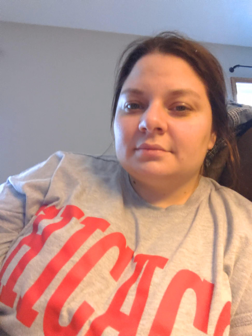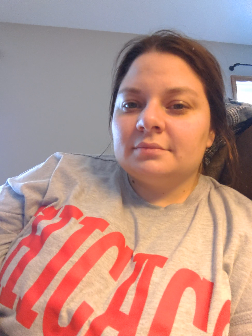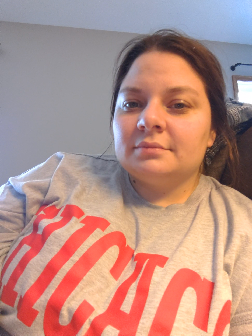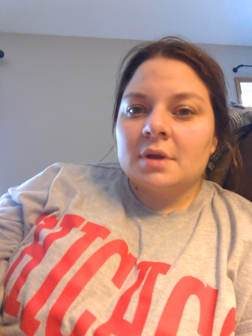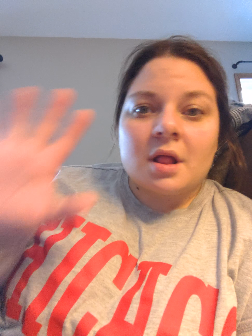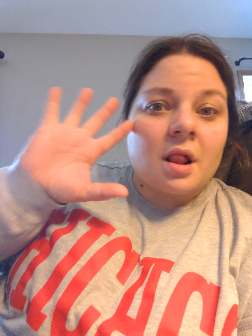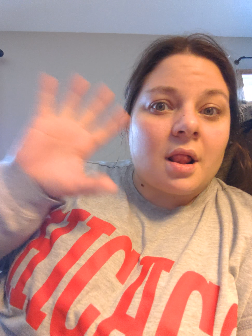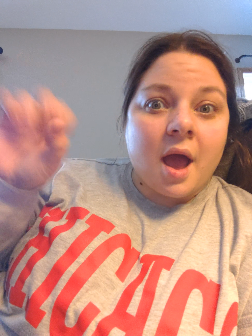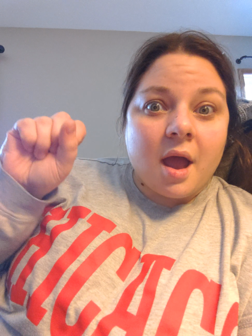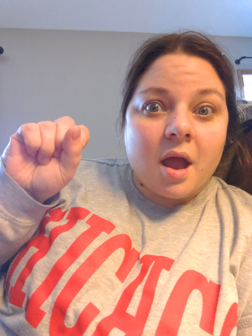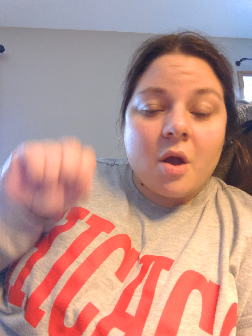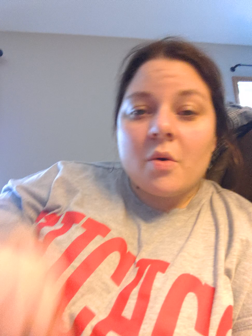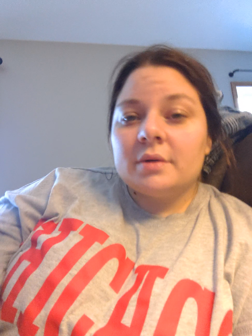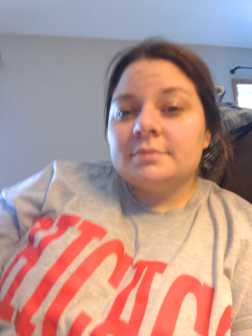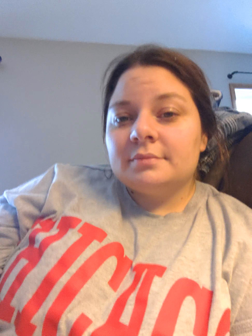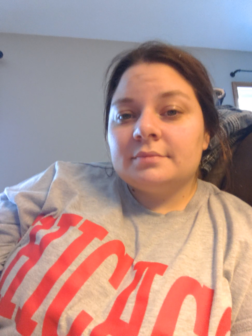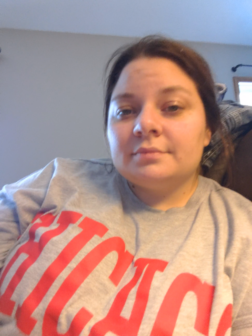loud